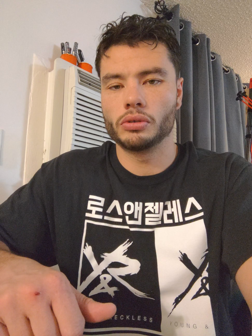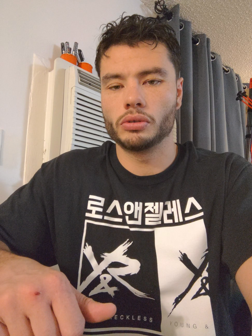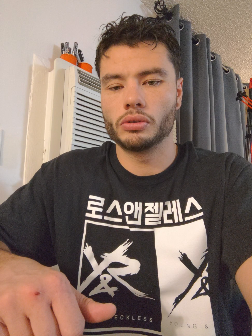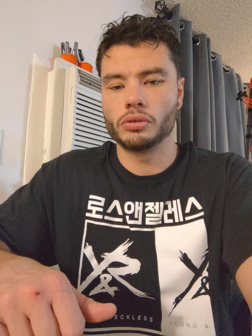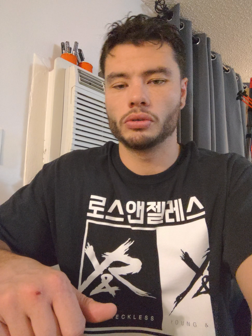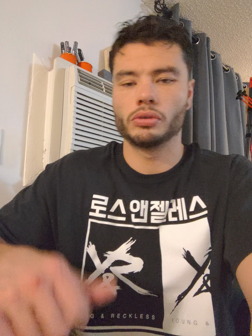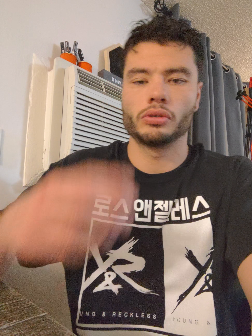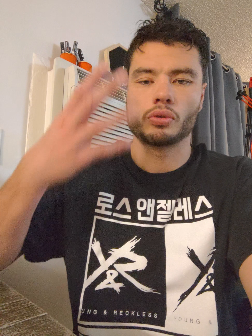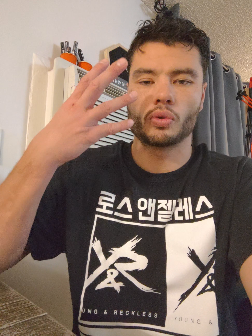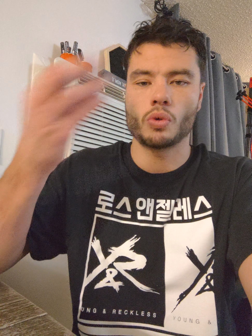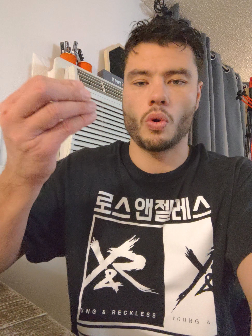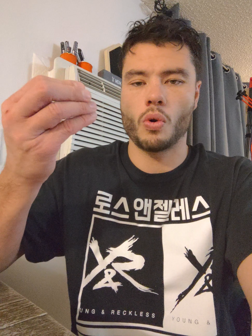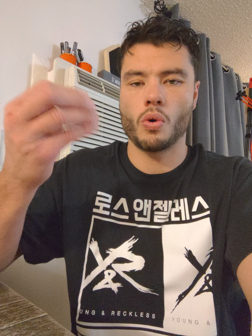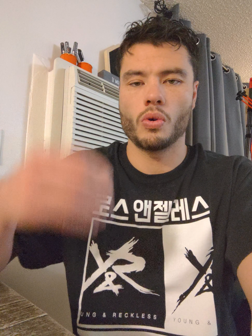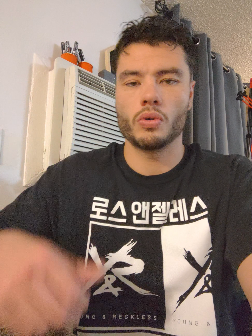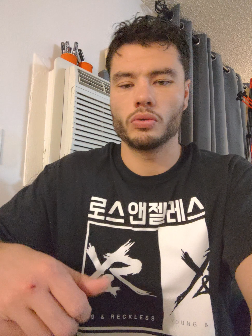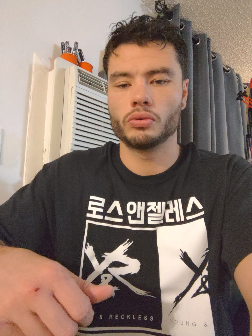go